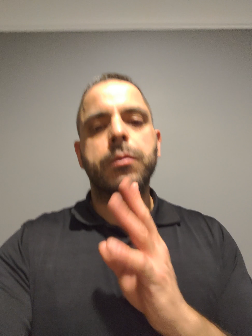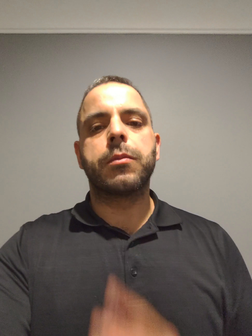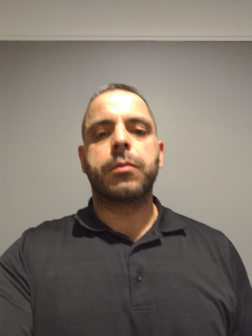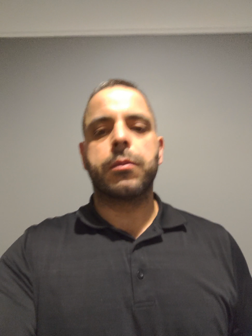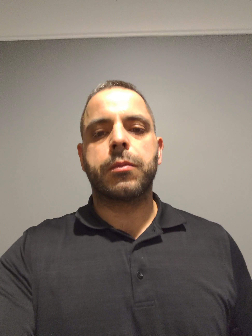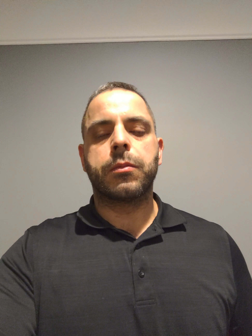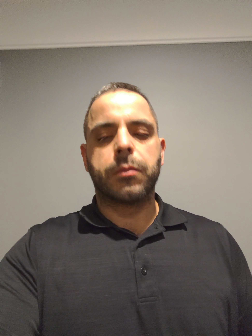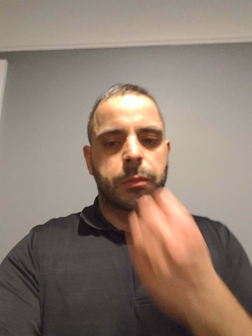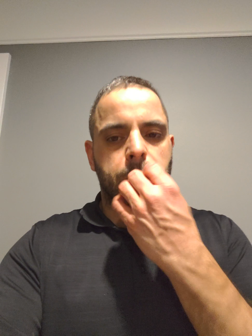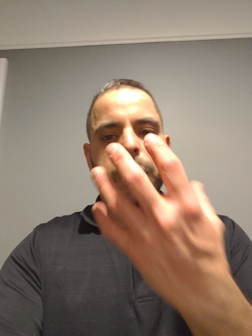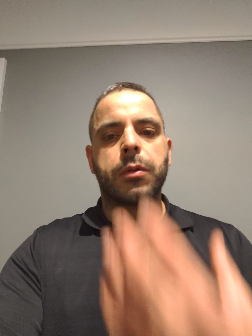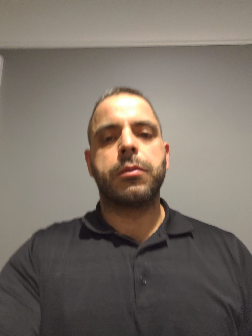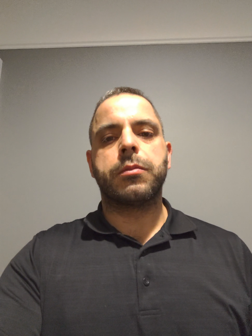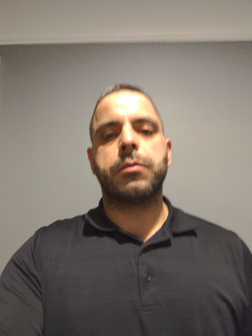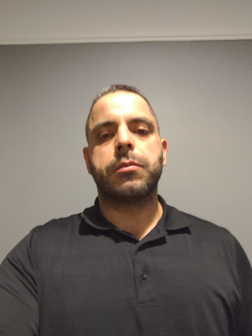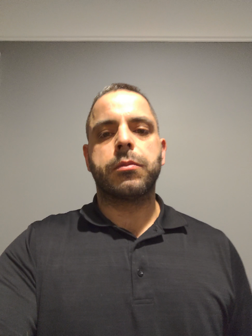blow